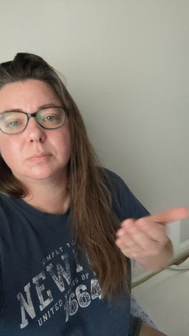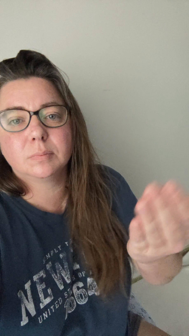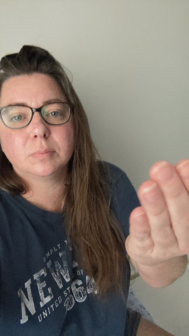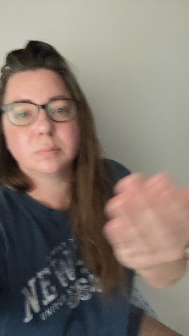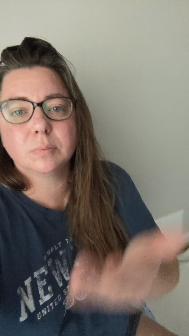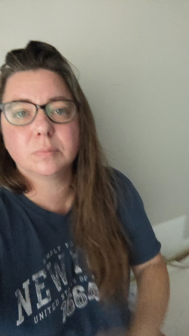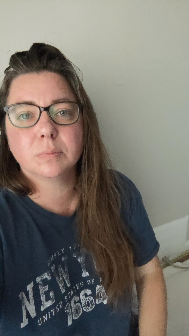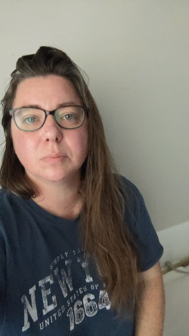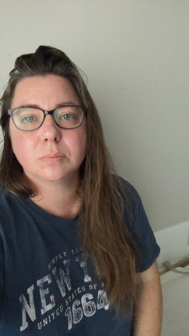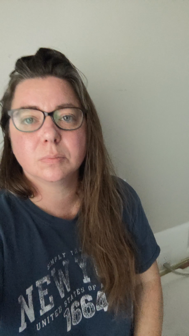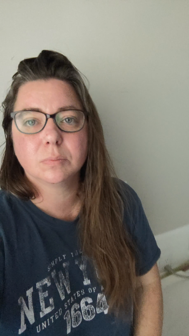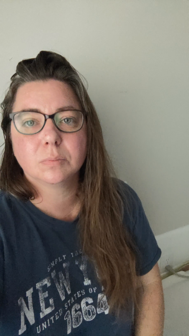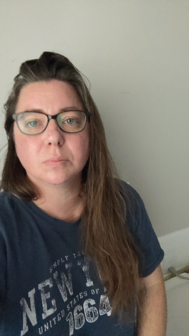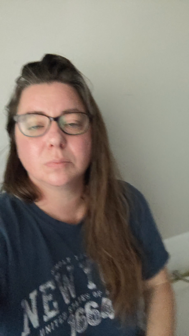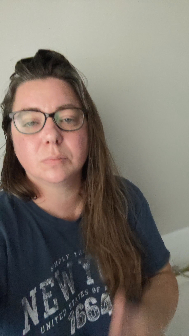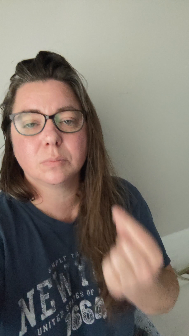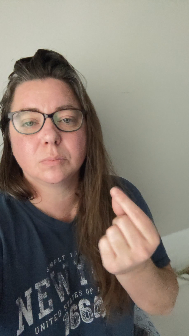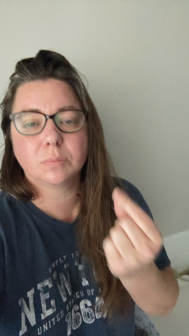do